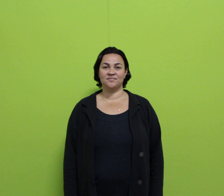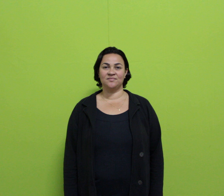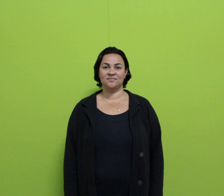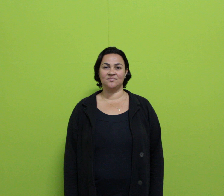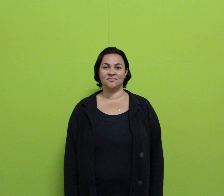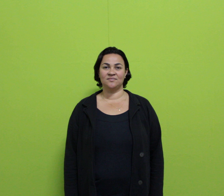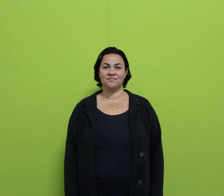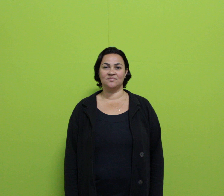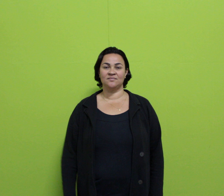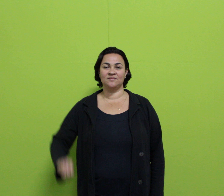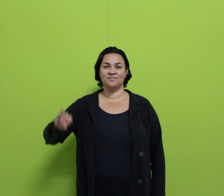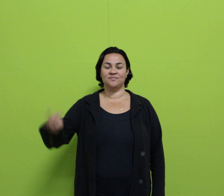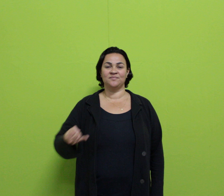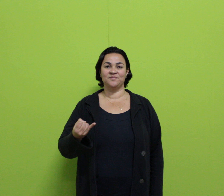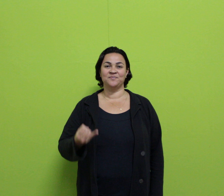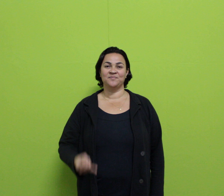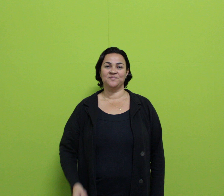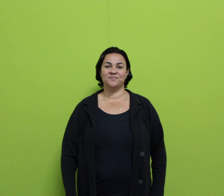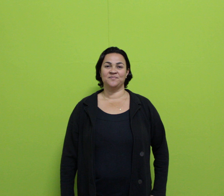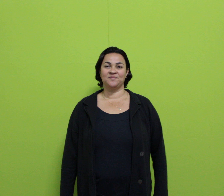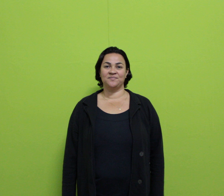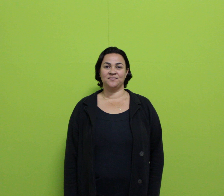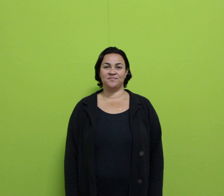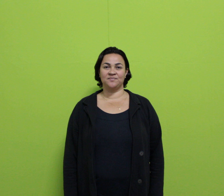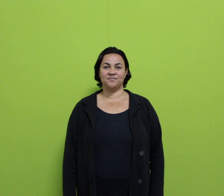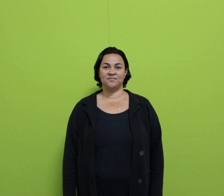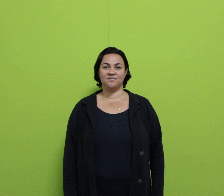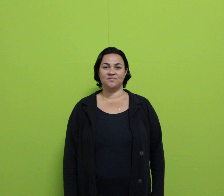aproveitar